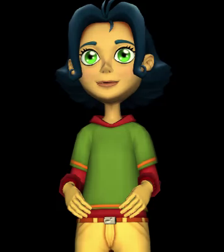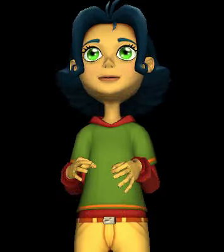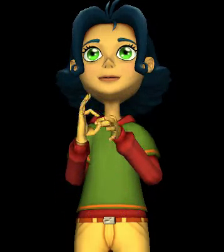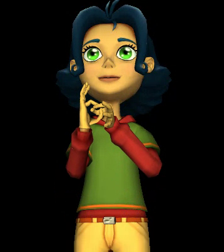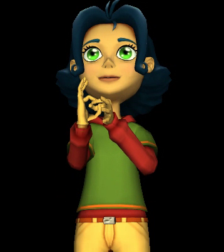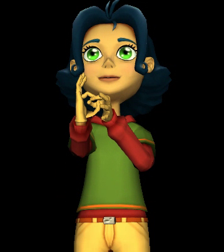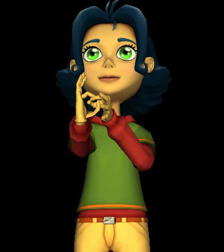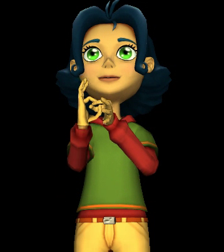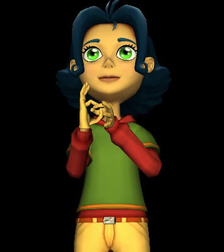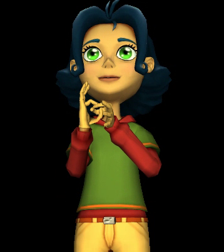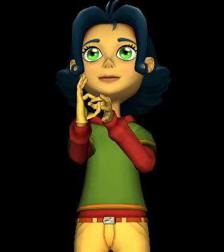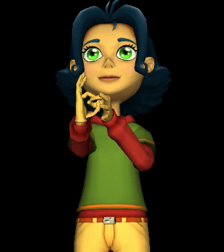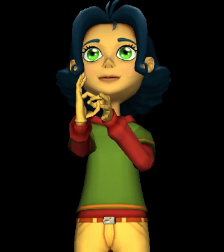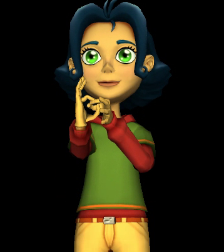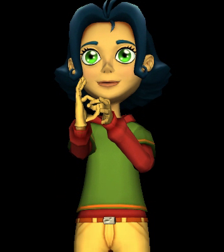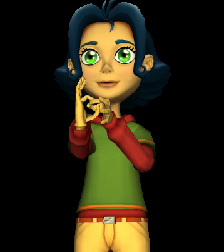علاقة